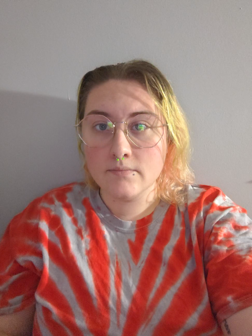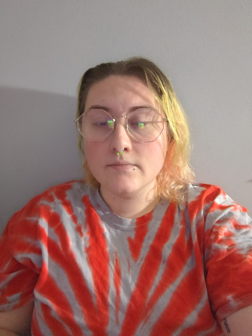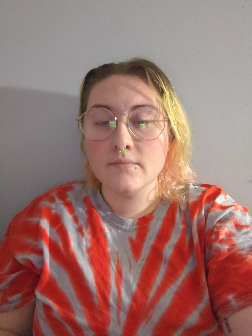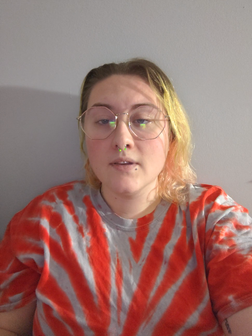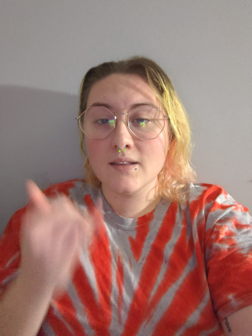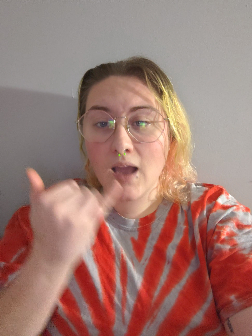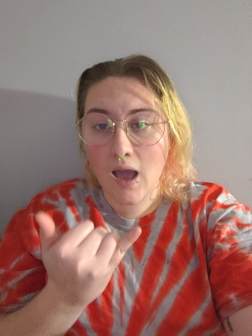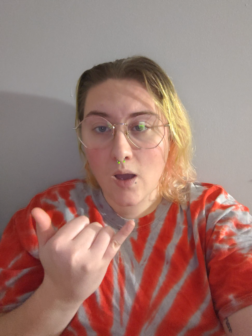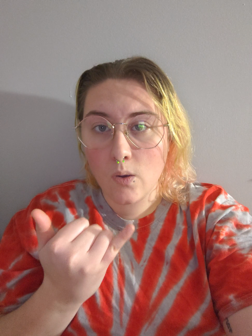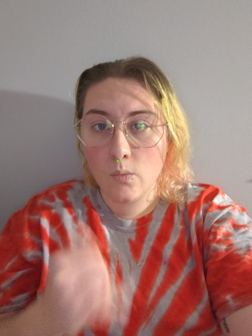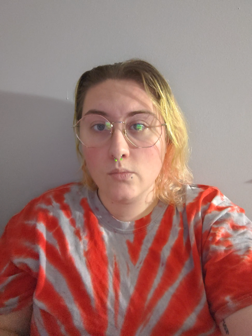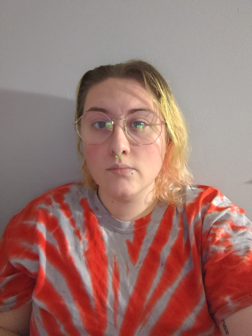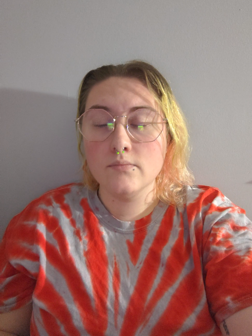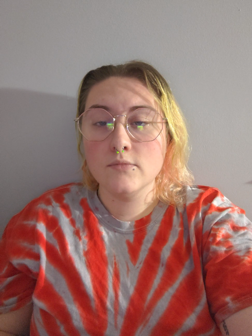now